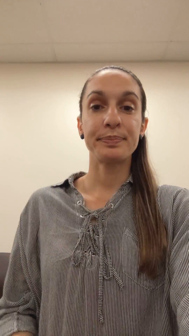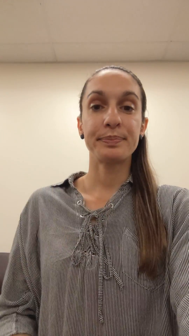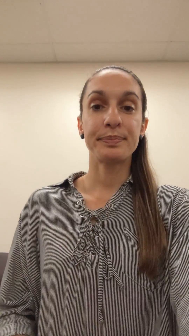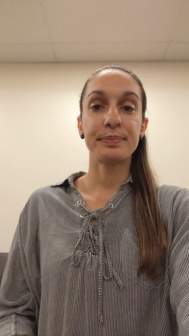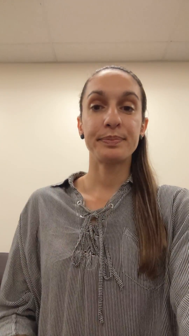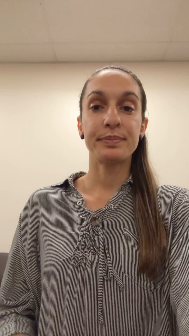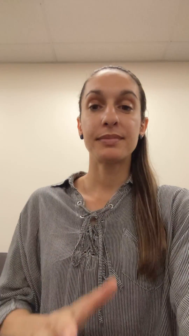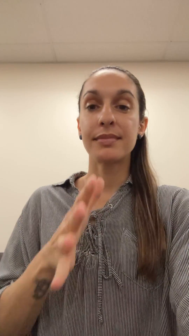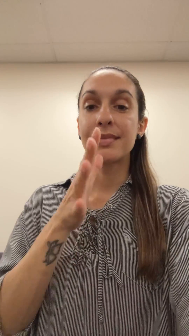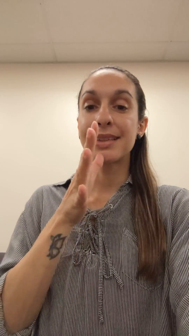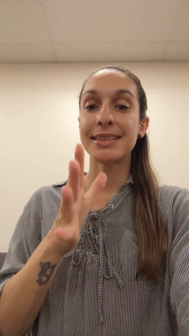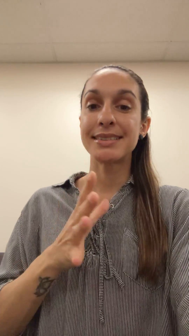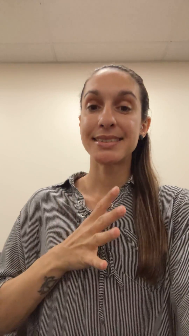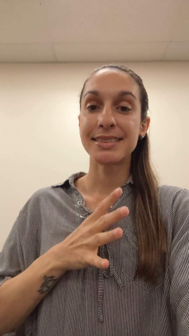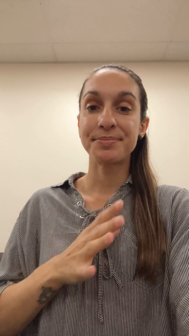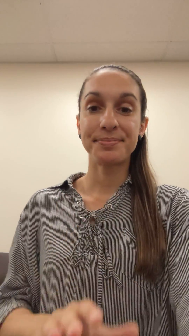lady